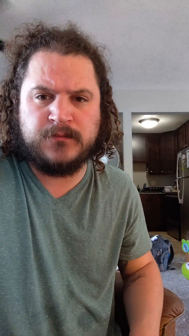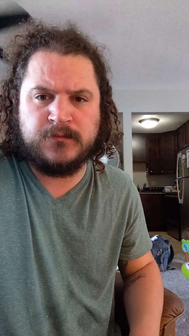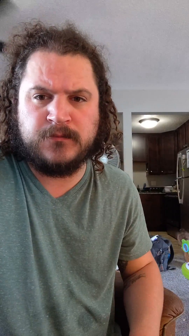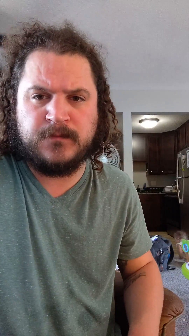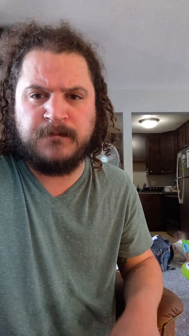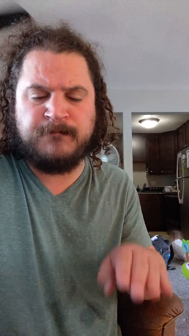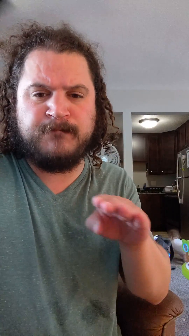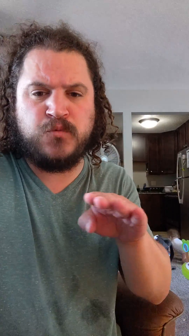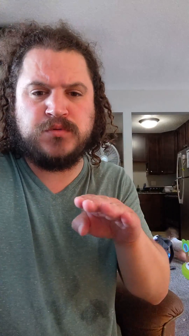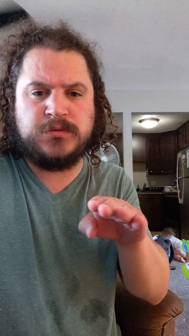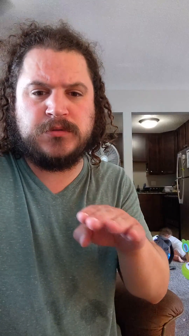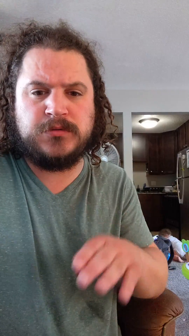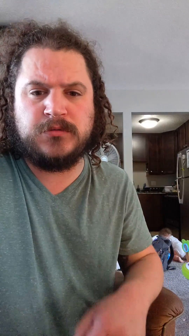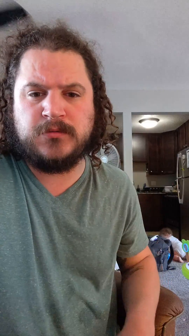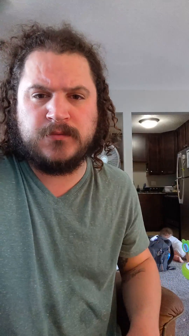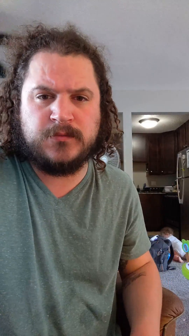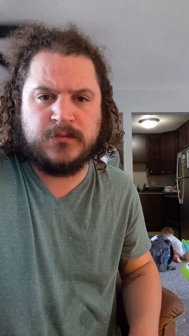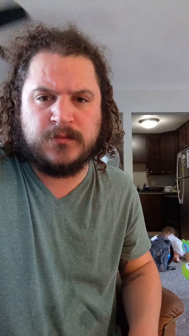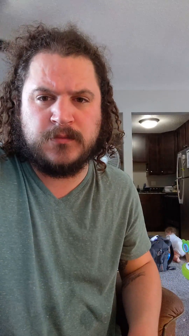boots